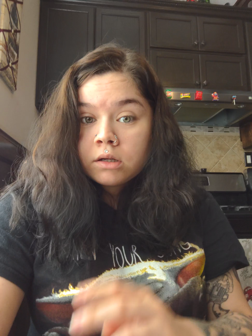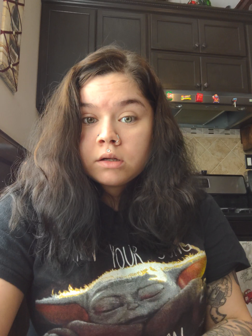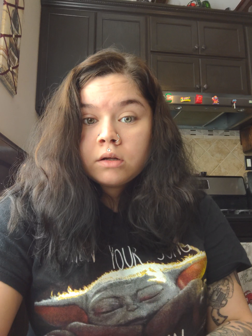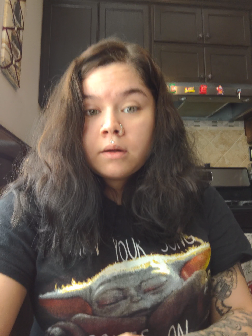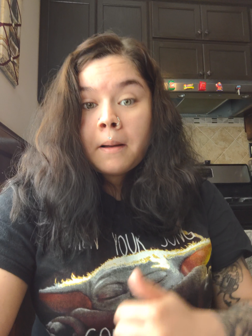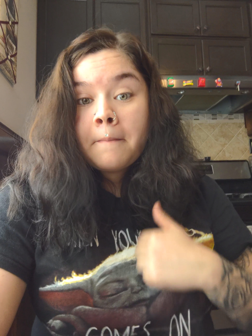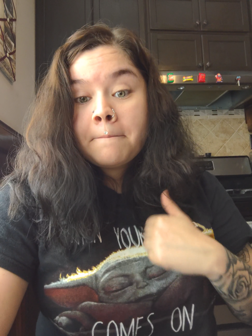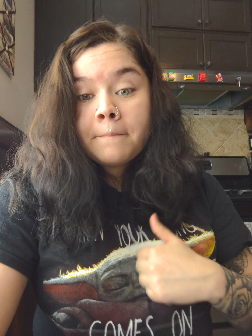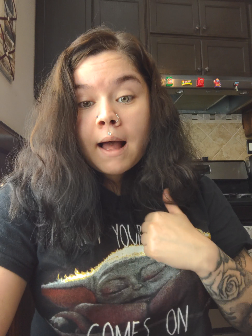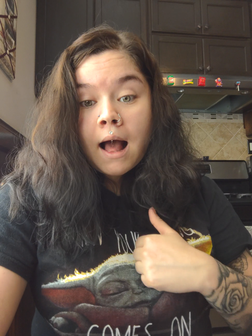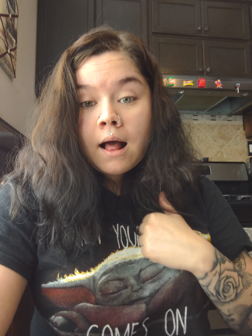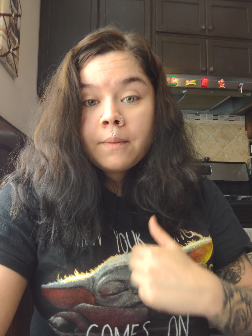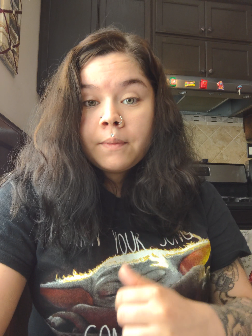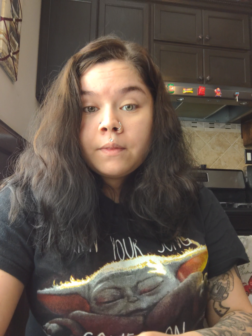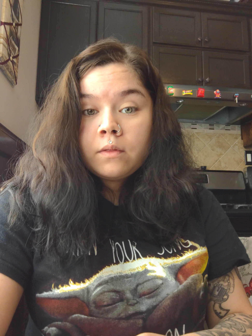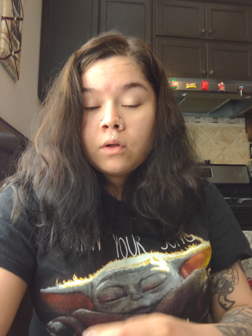bath